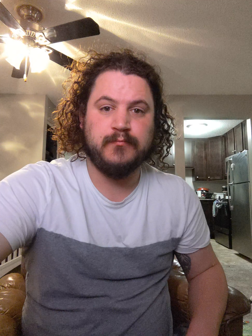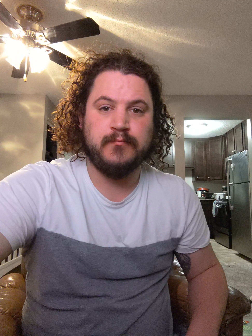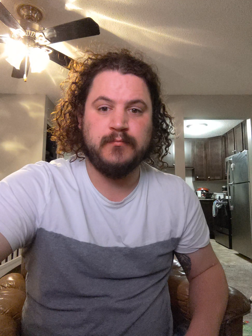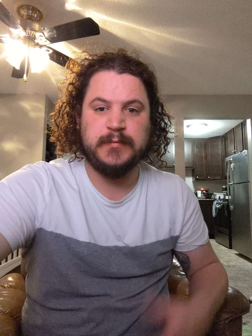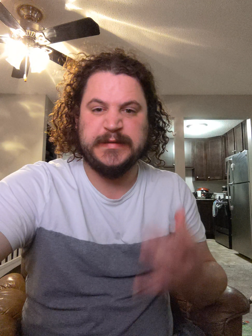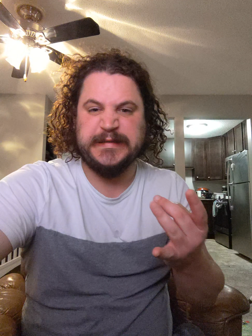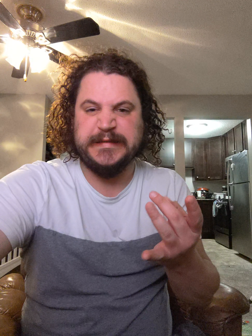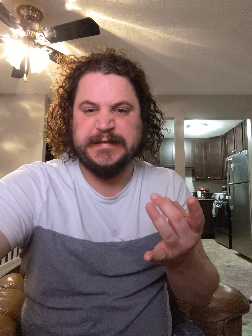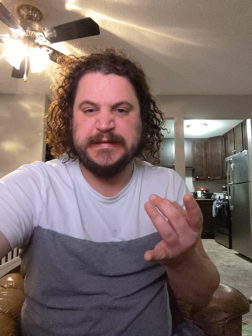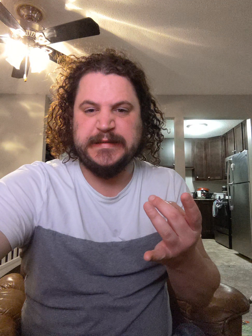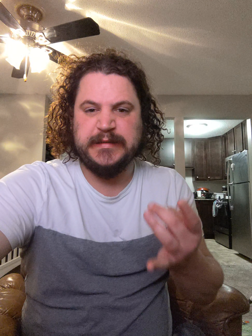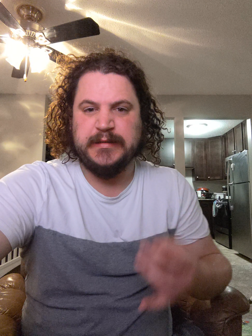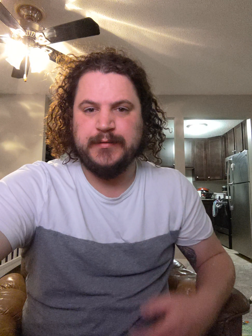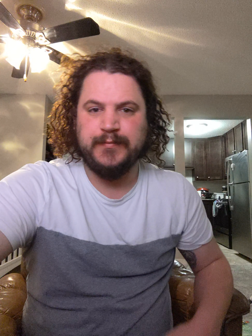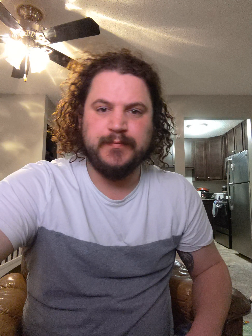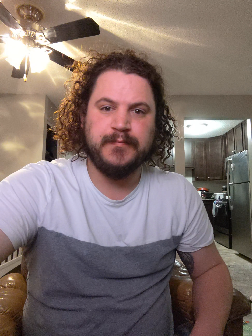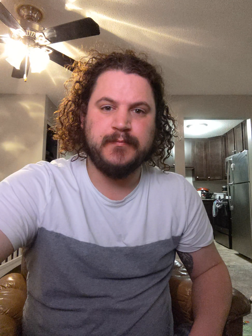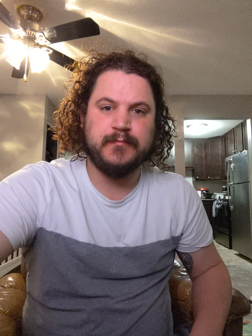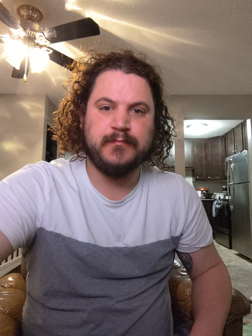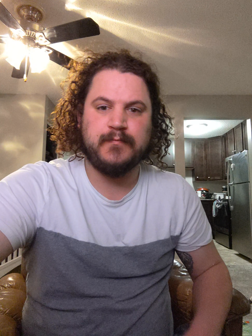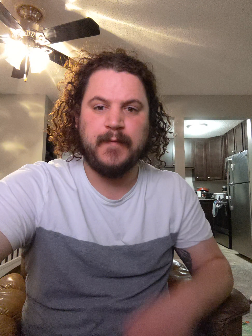sticky